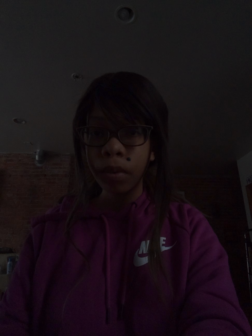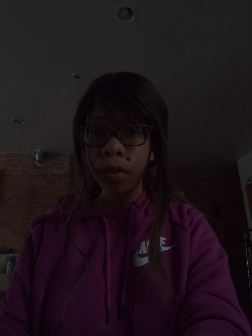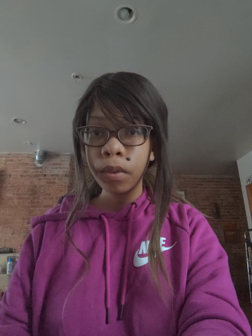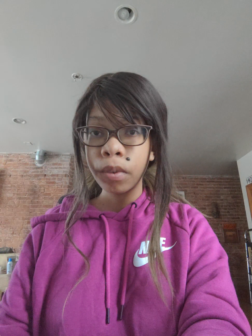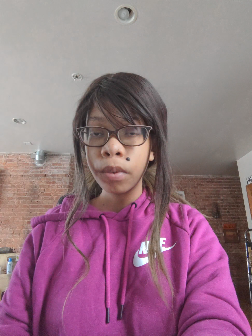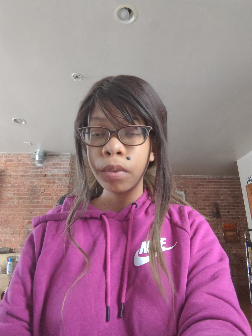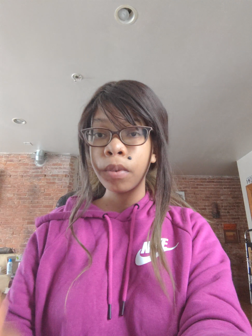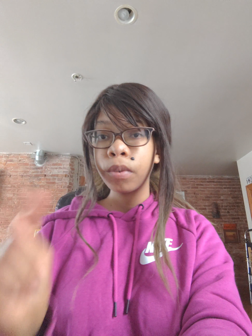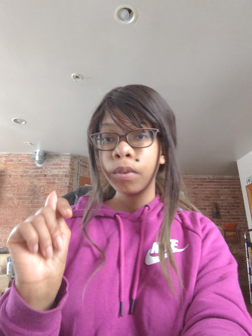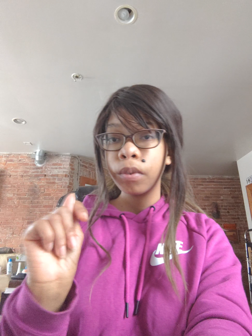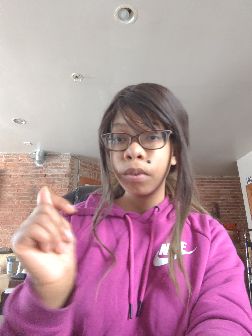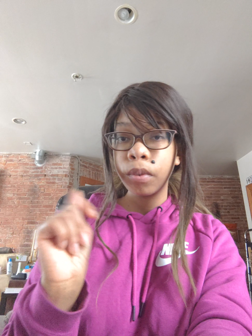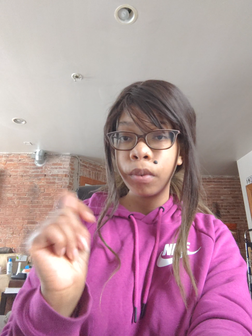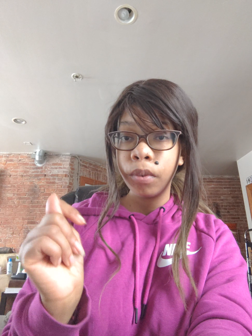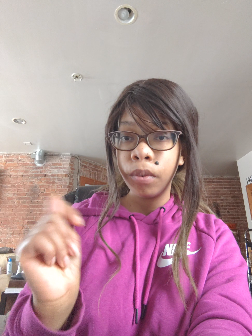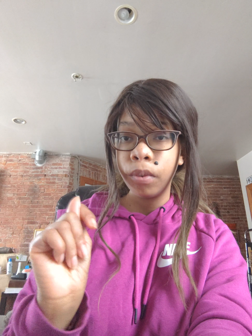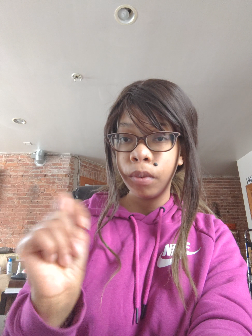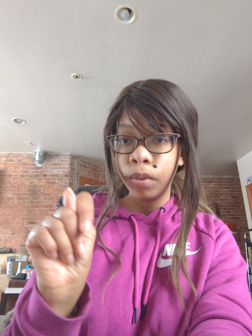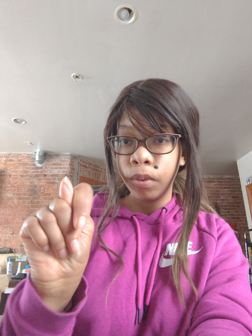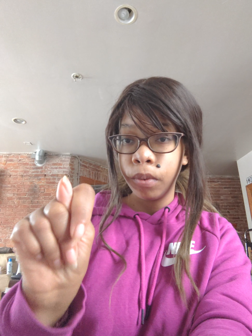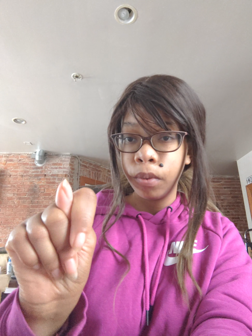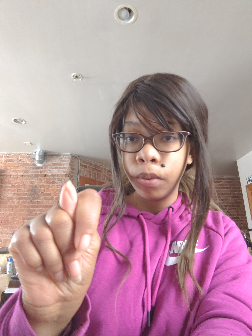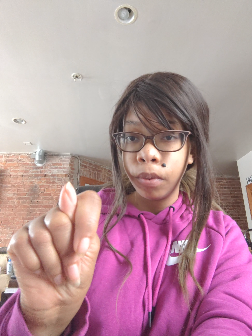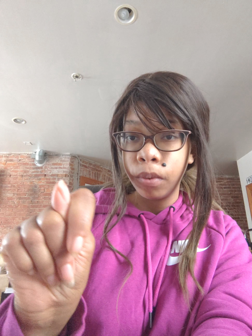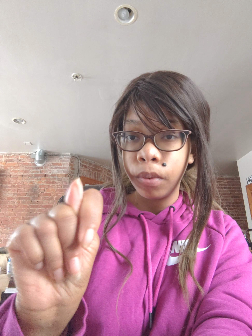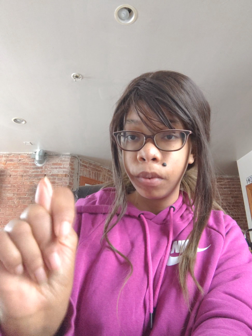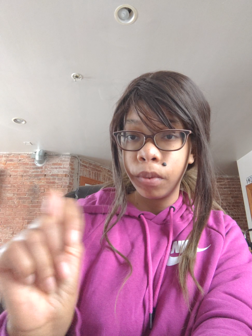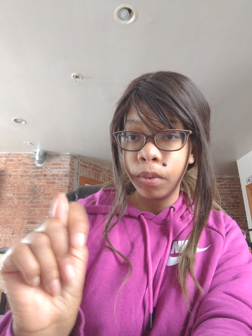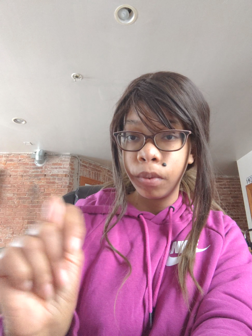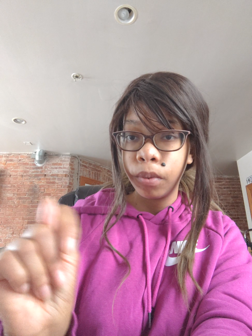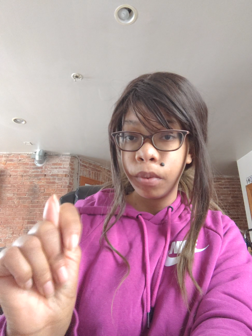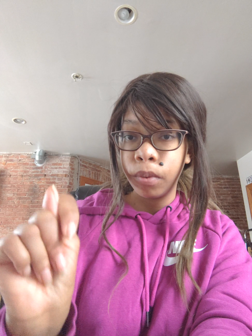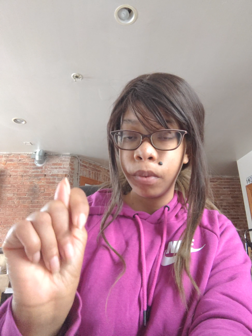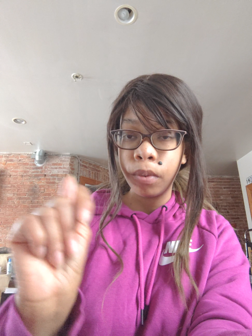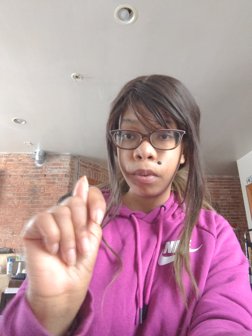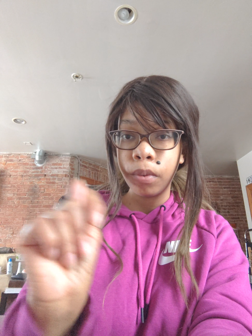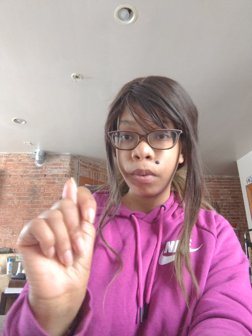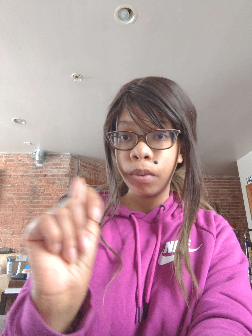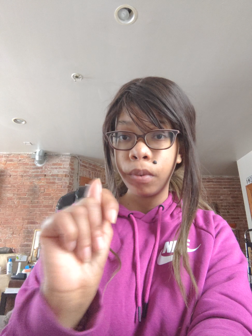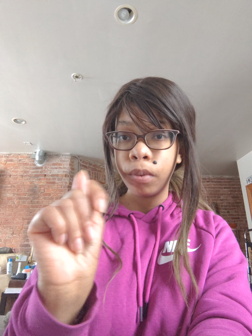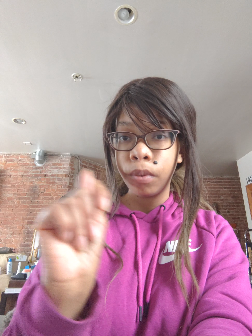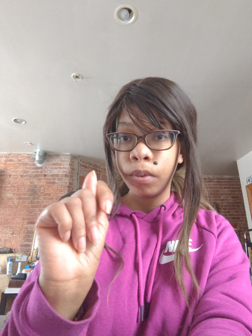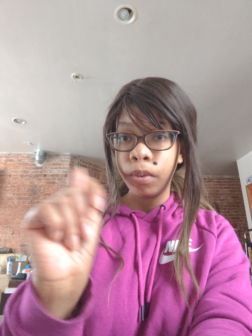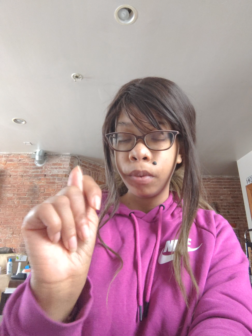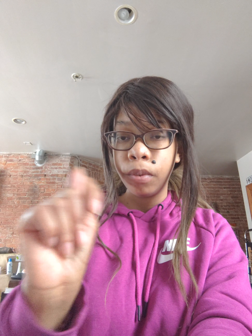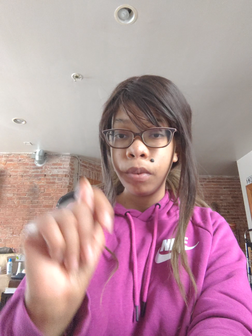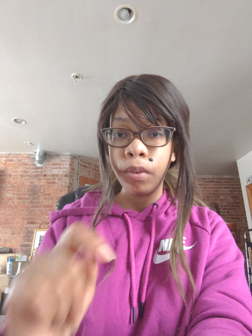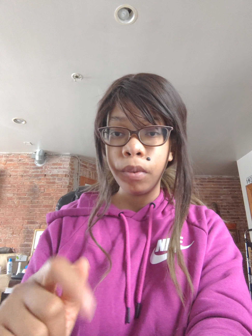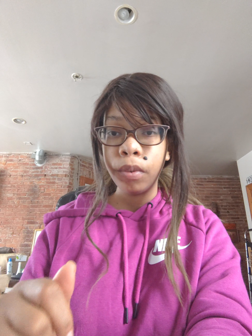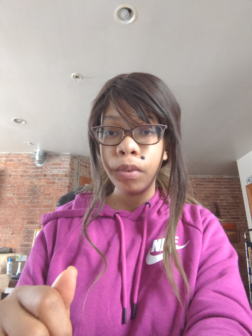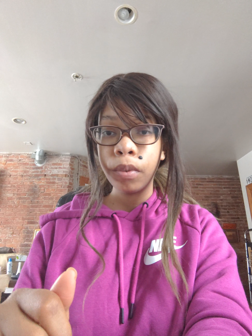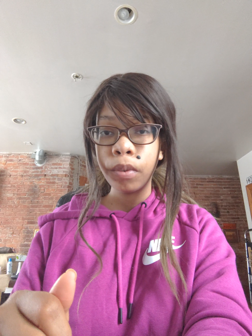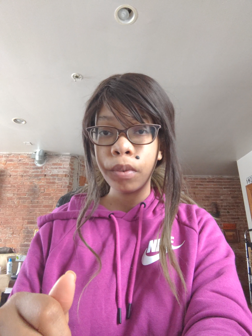potty